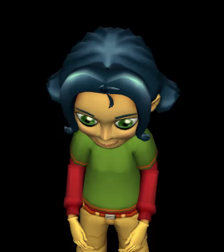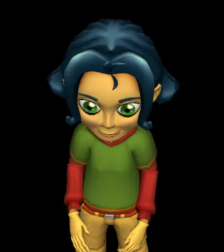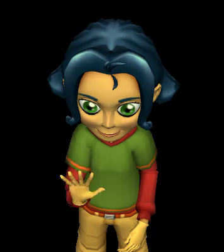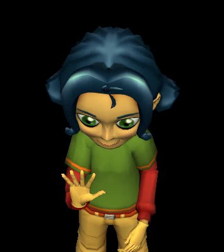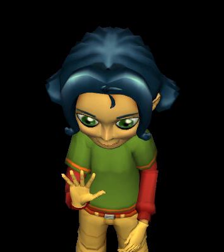5